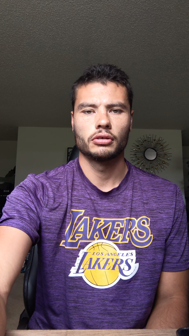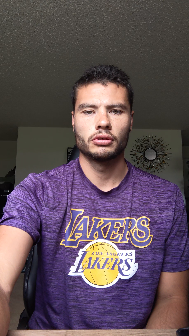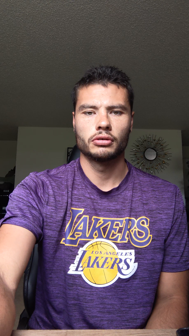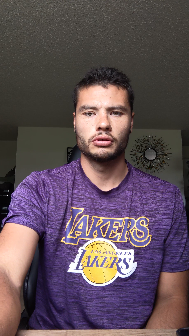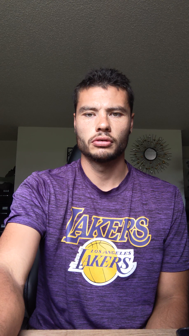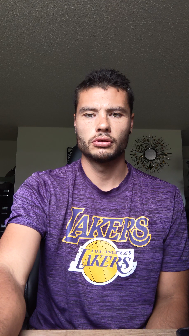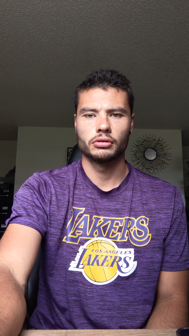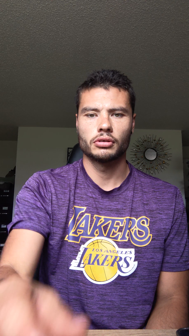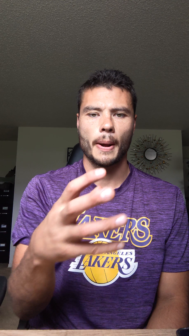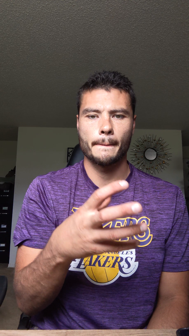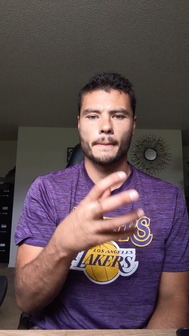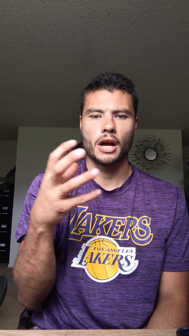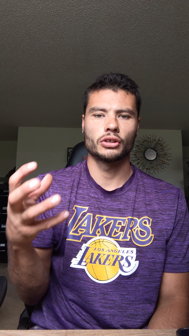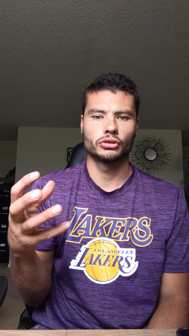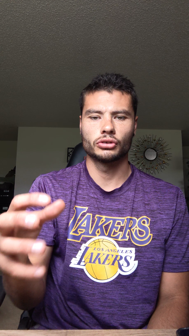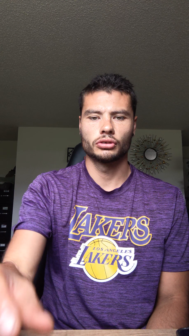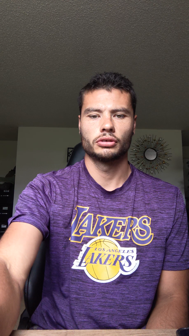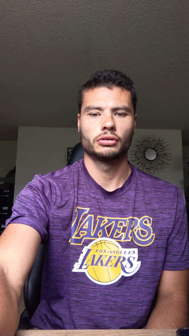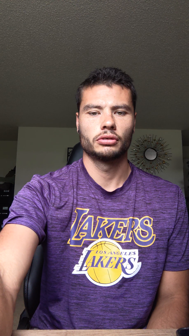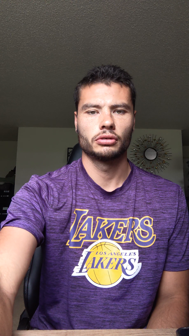much